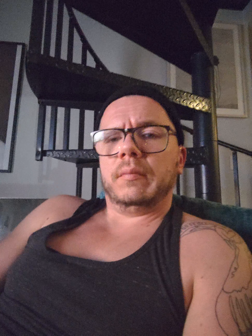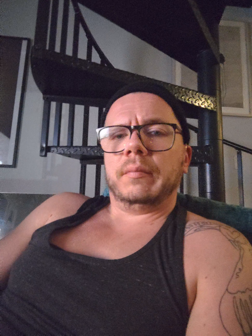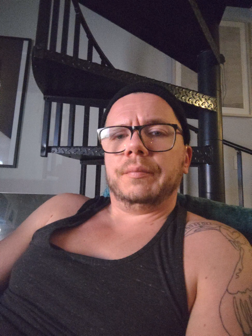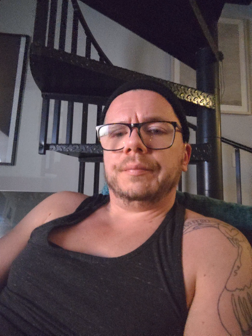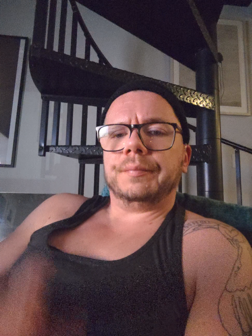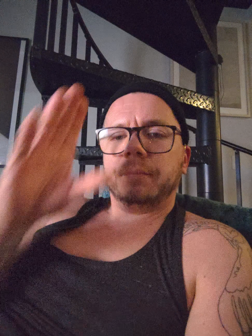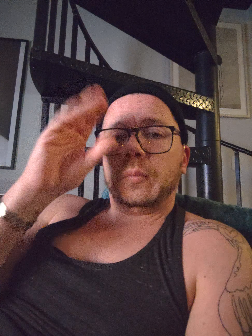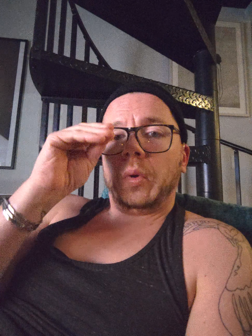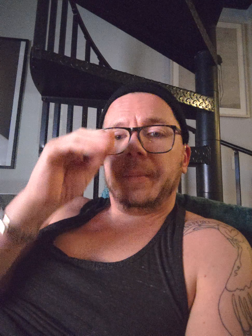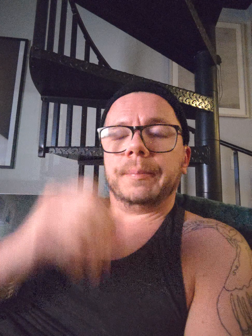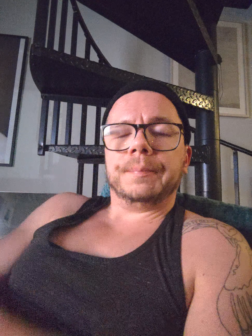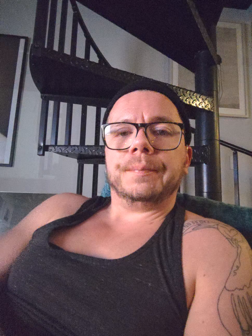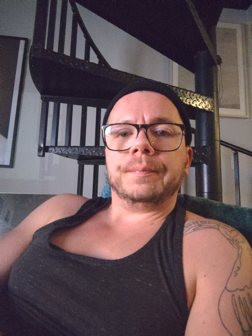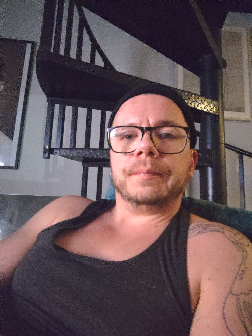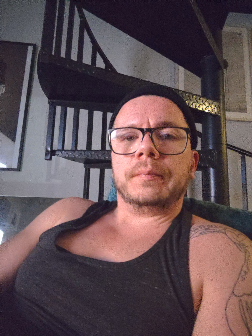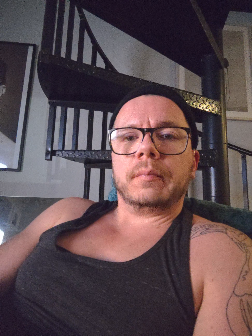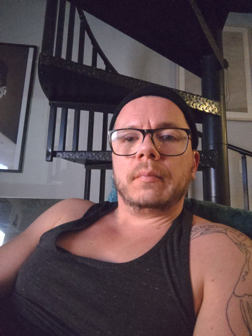boy